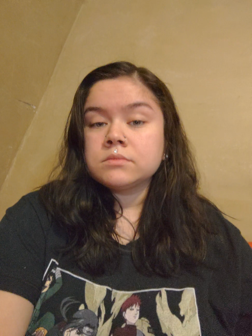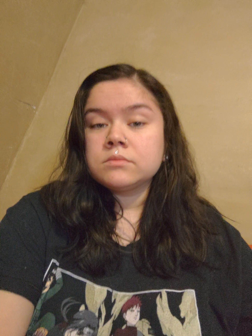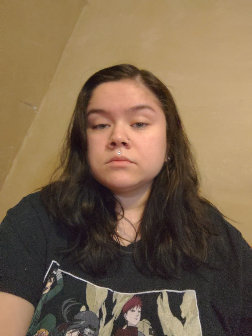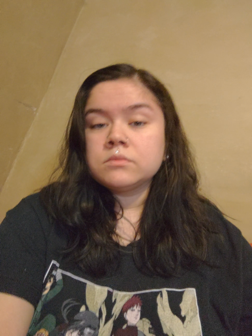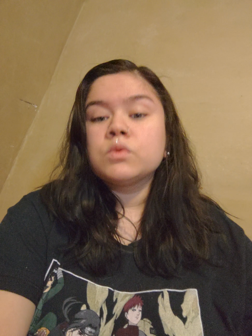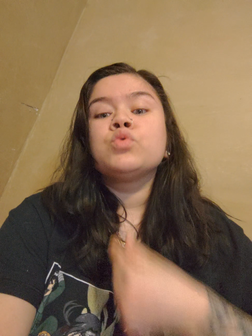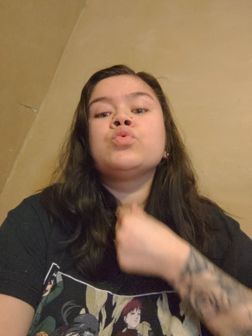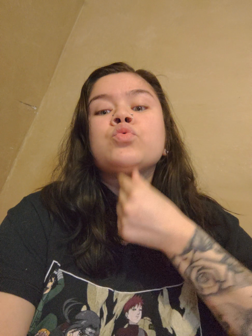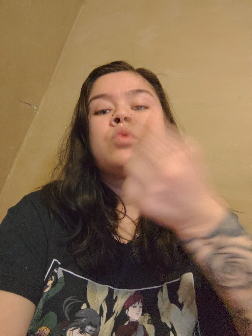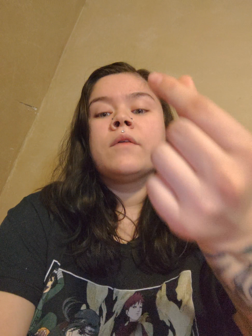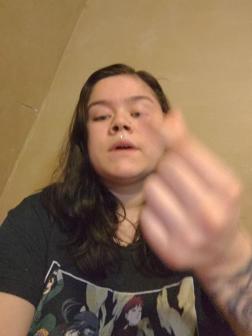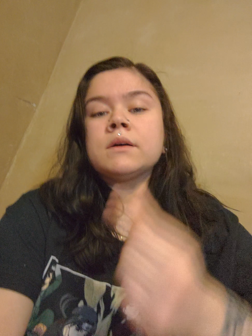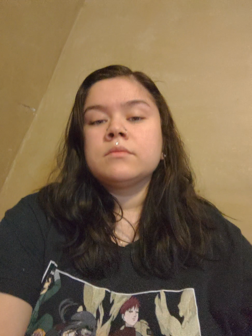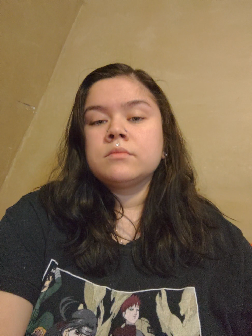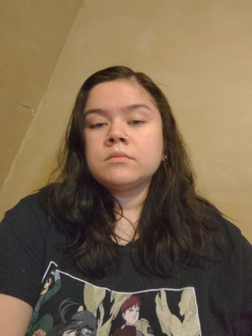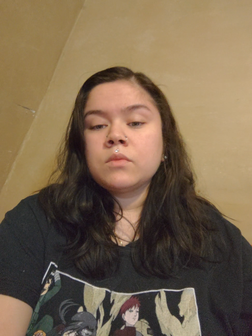giraffe